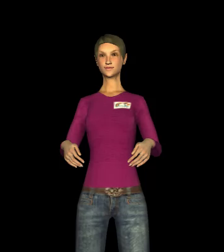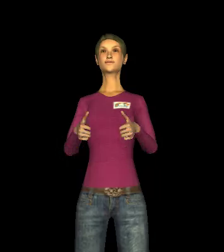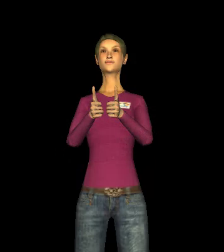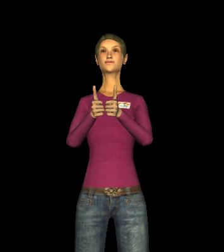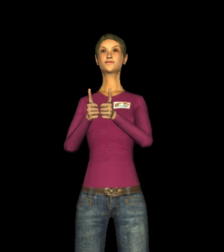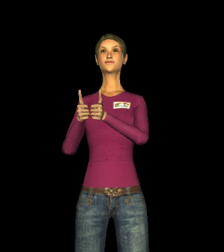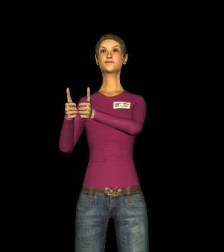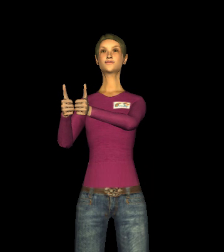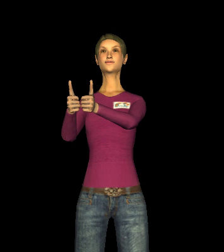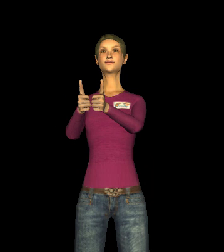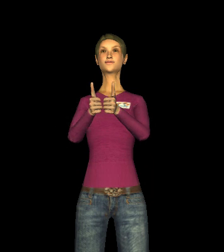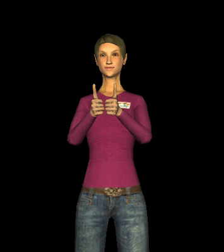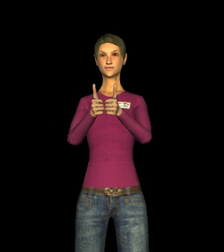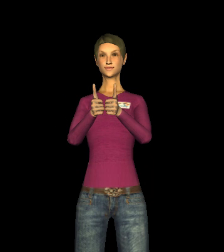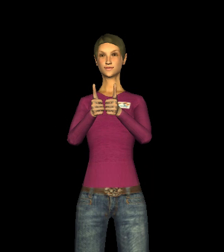معا